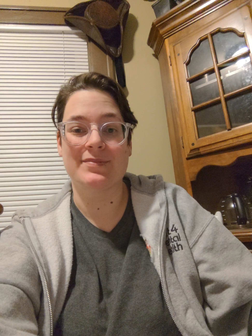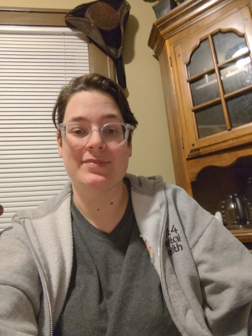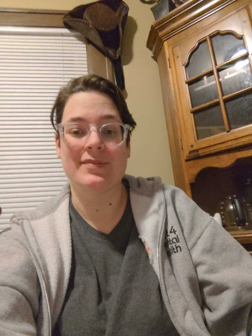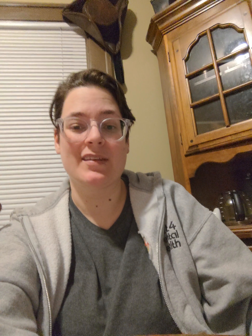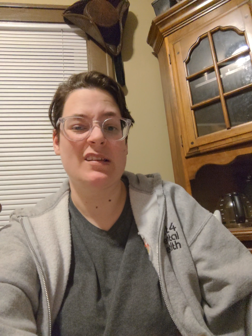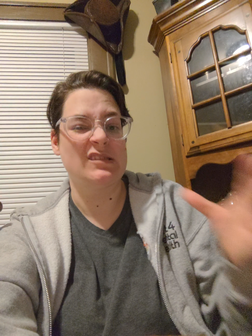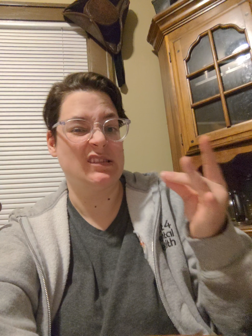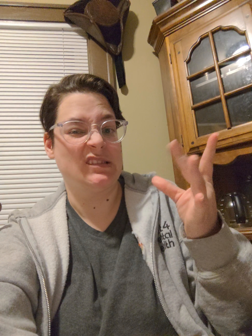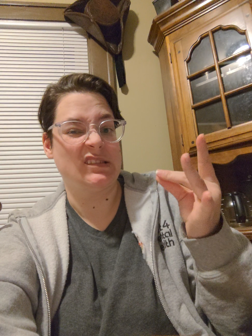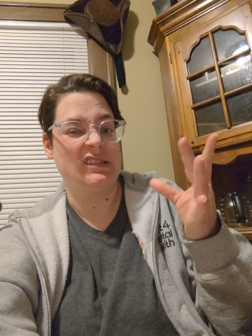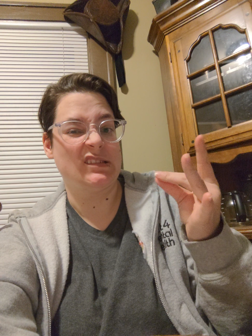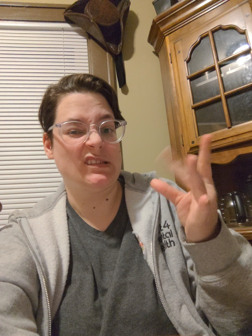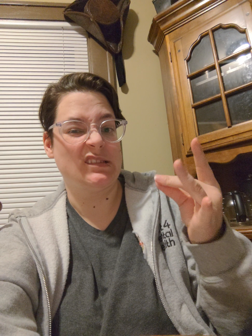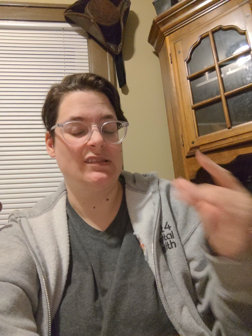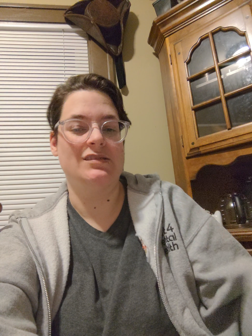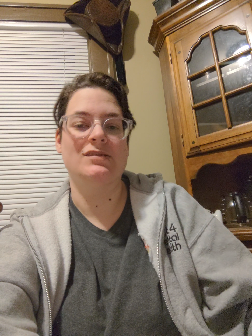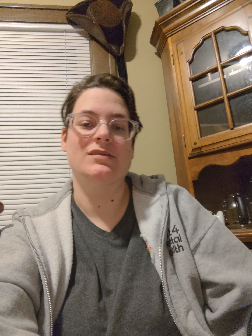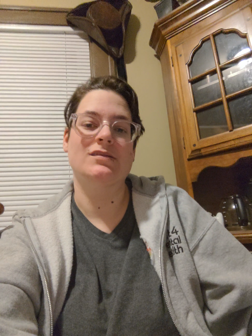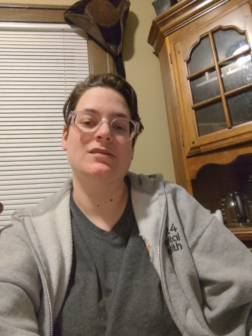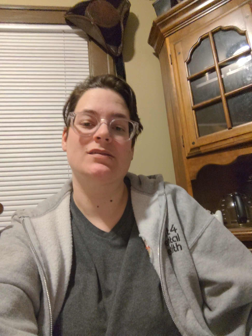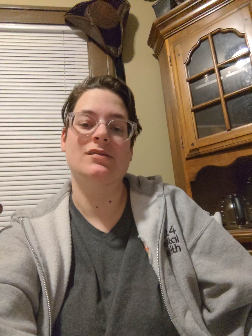sticky